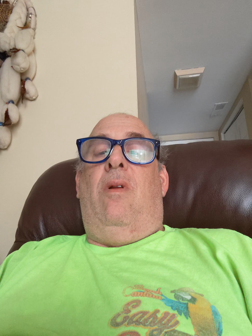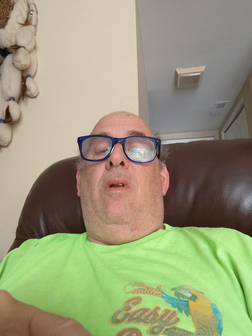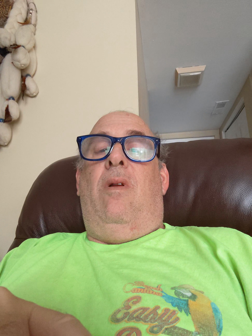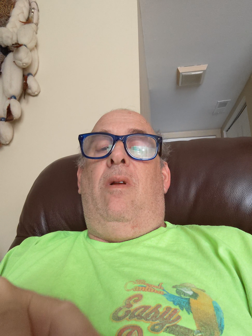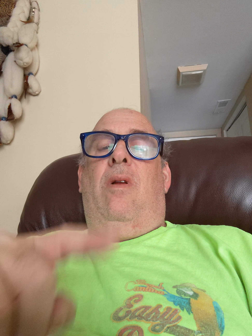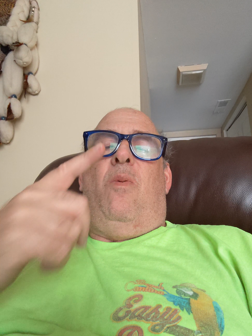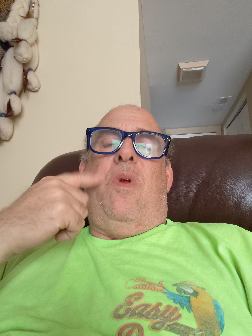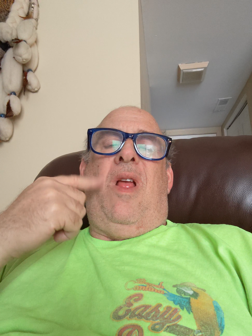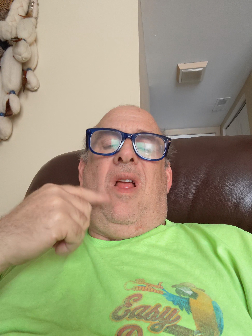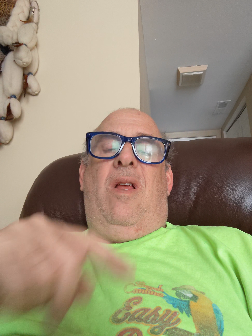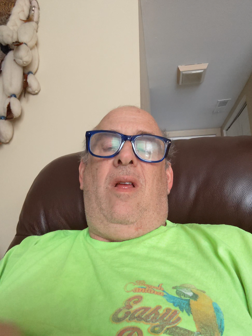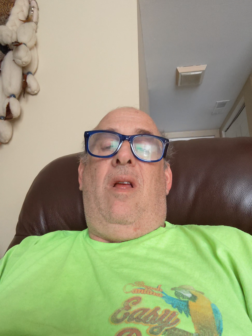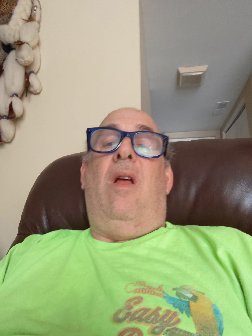cry